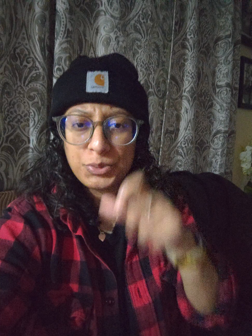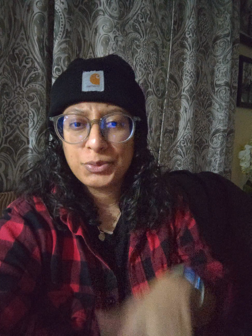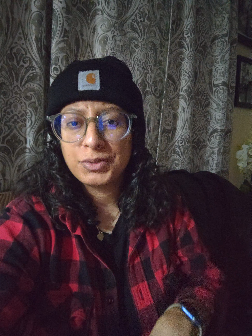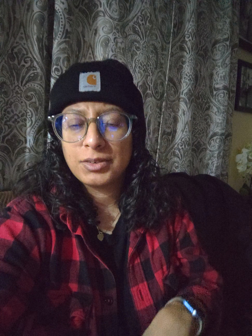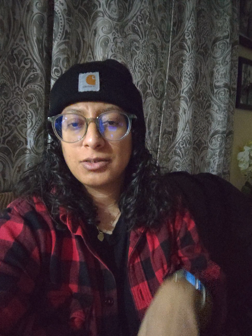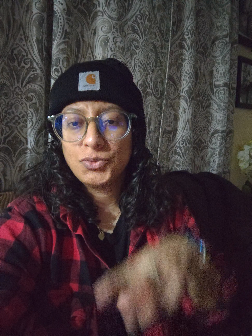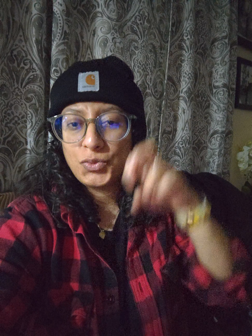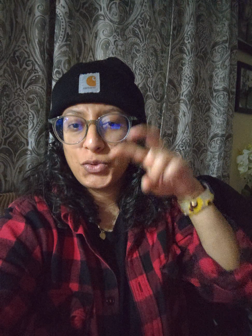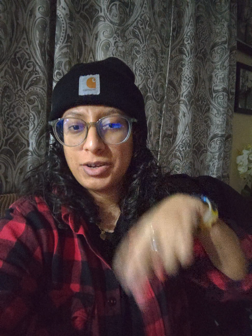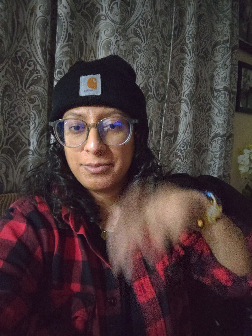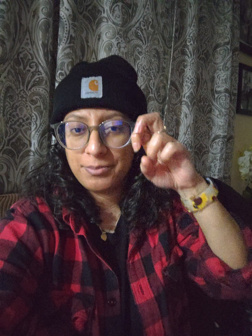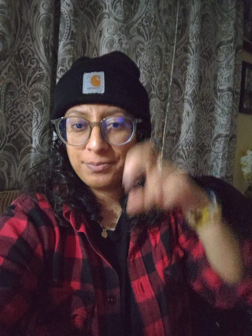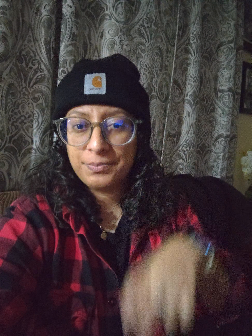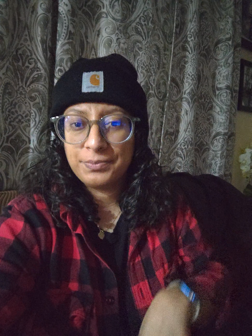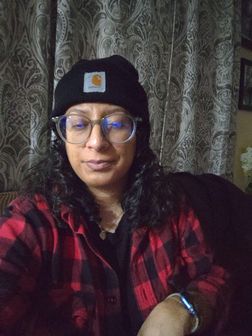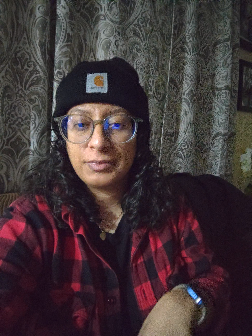jump